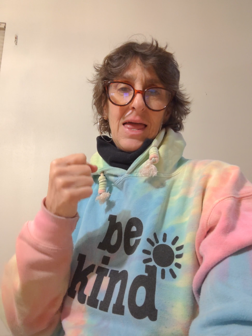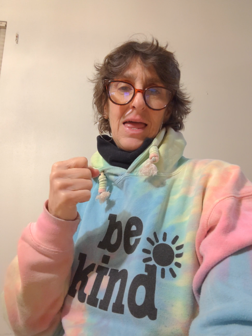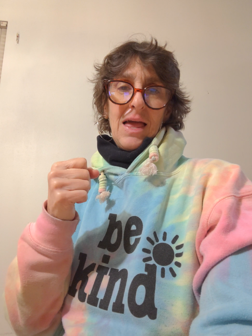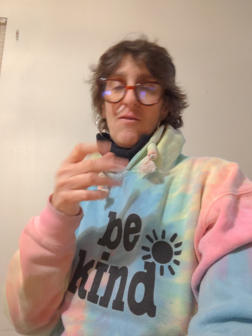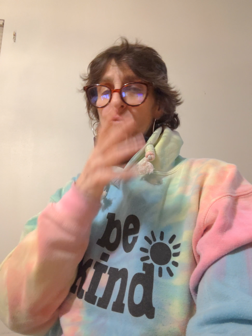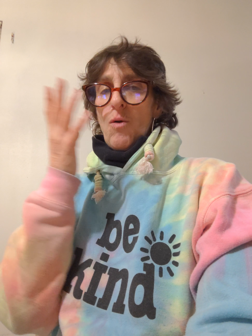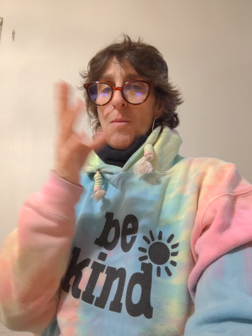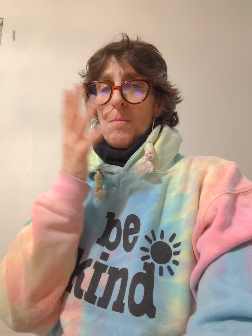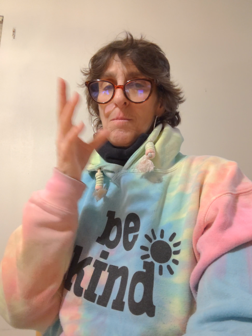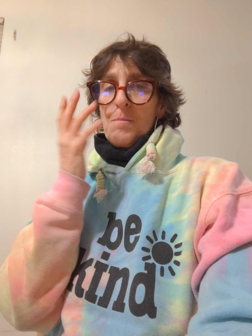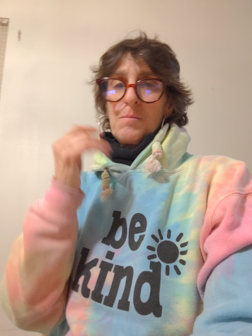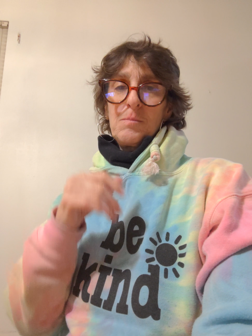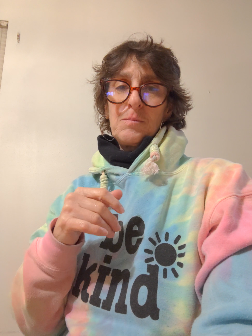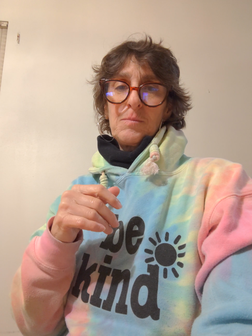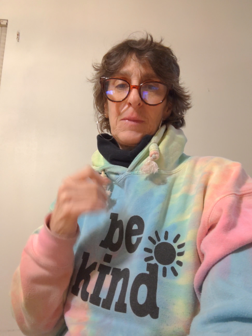farm